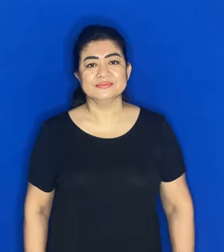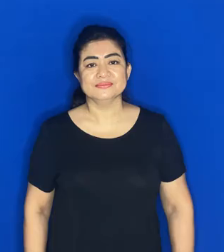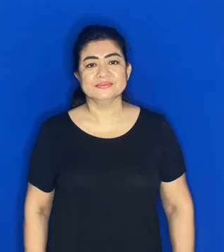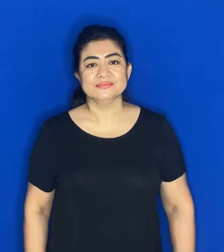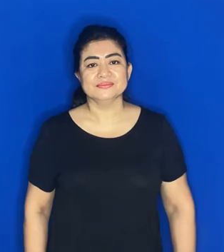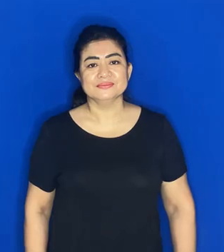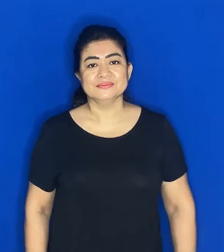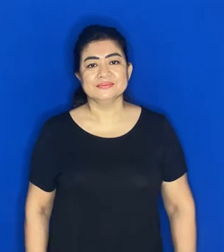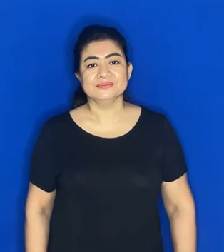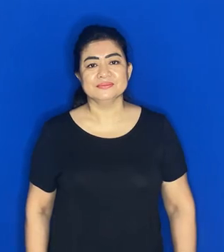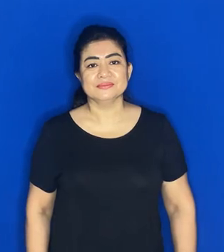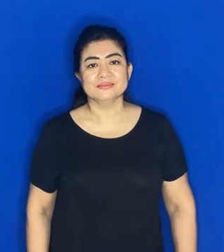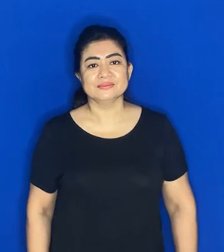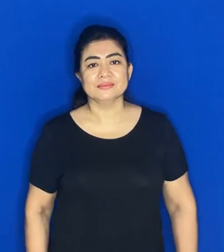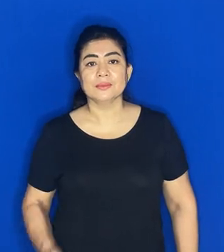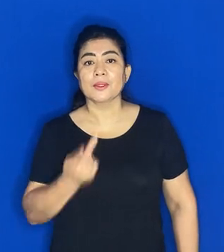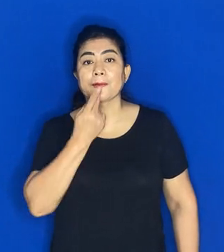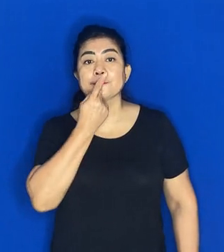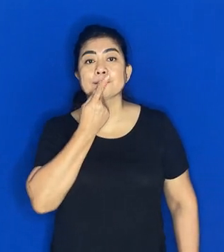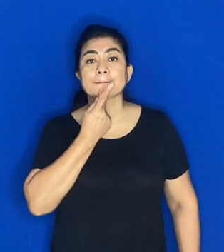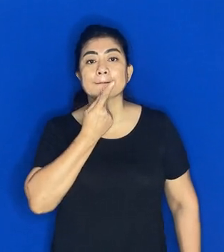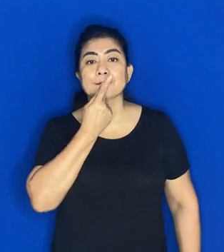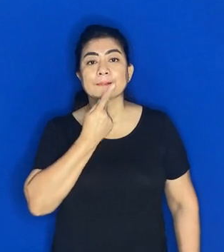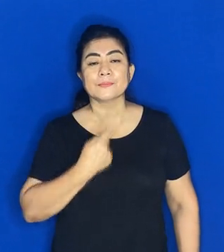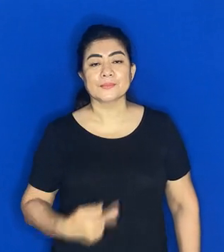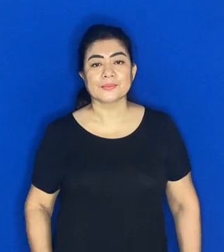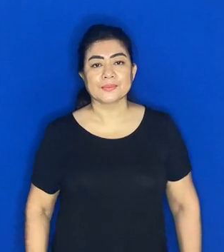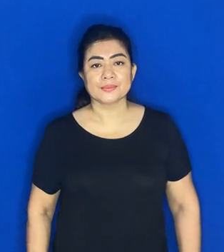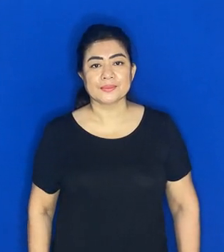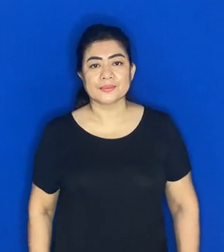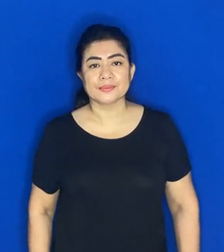pink